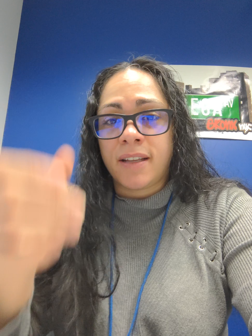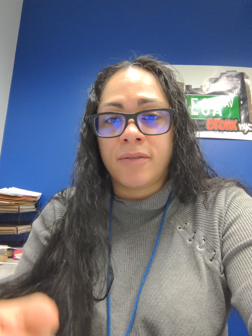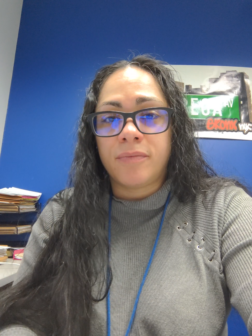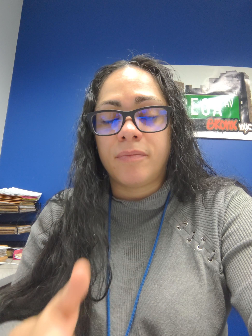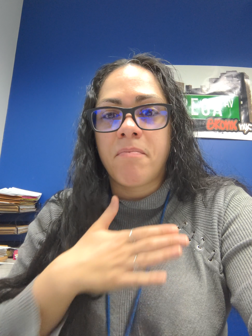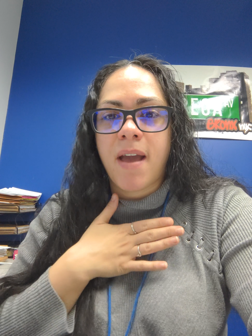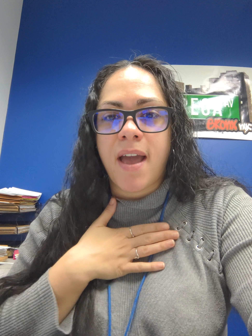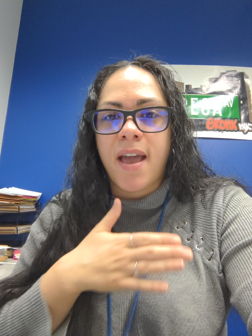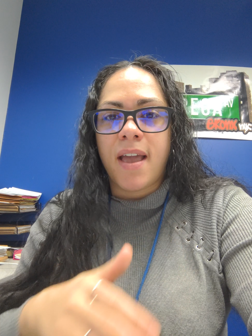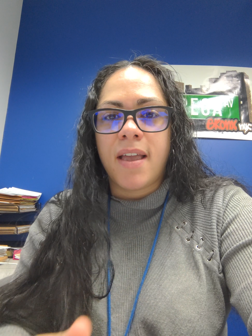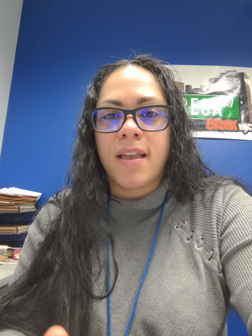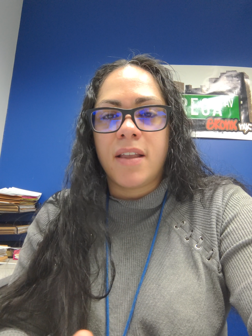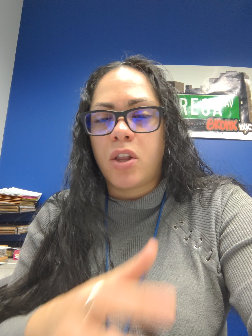my